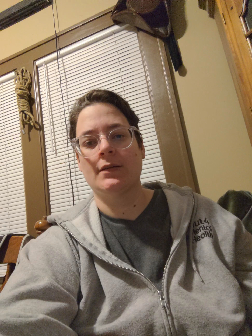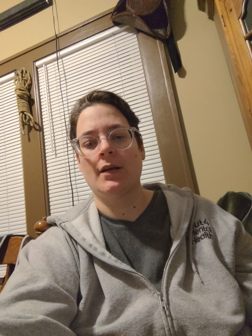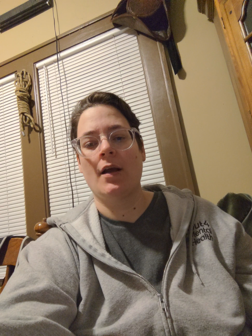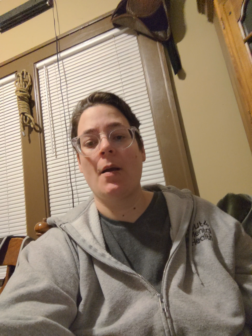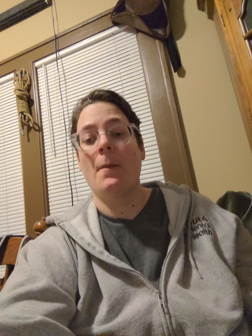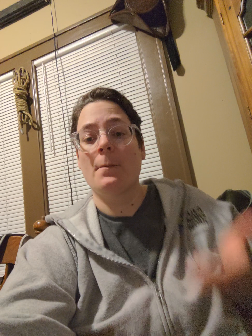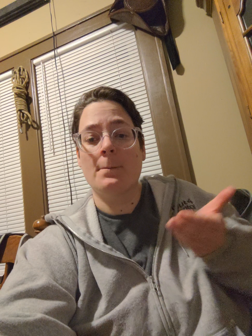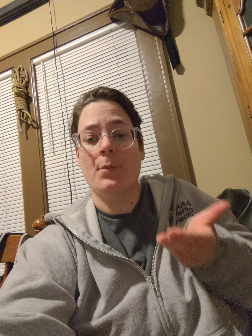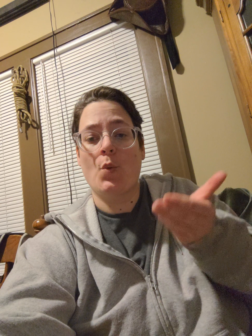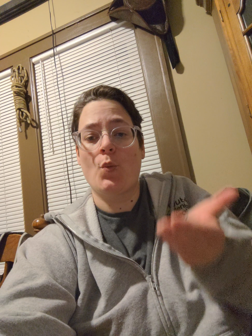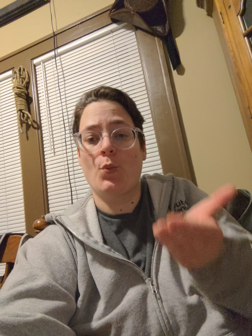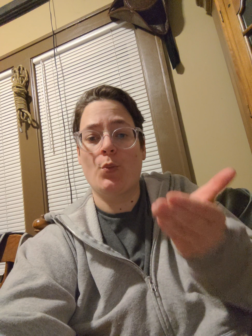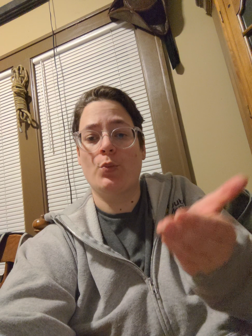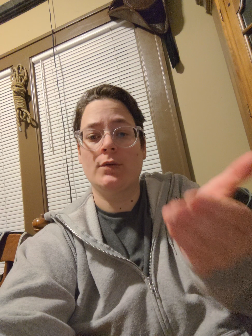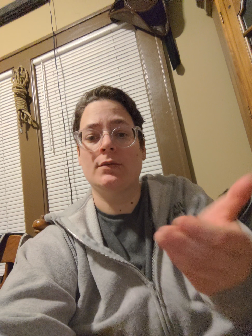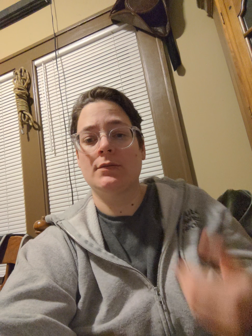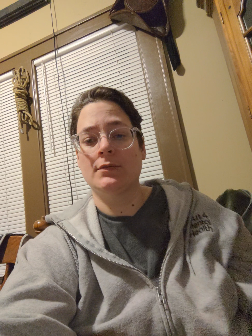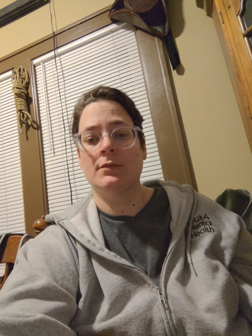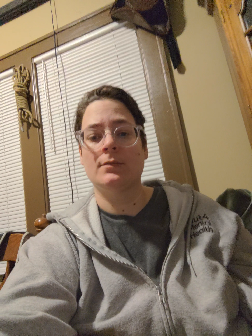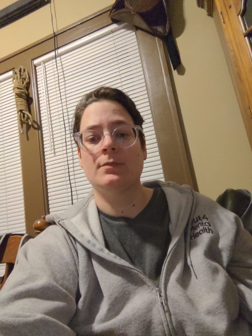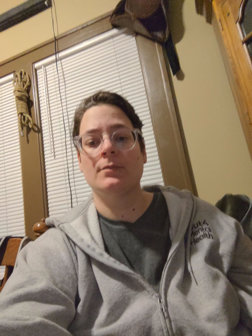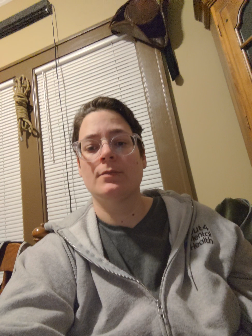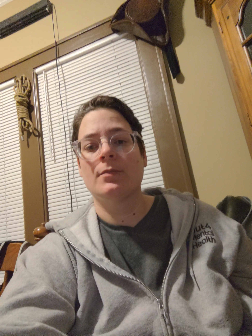boat